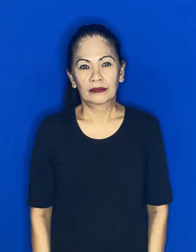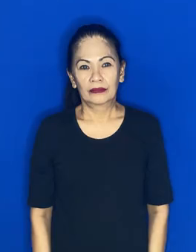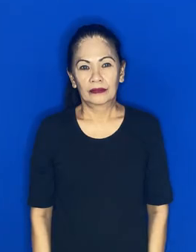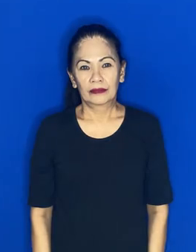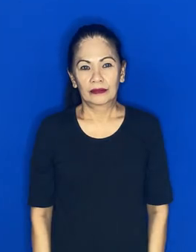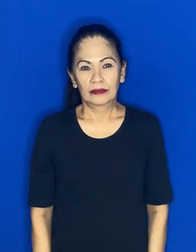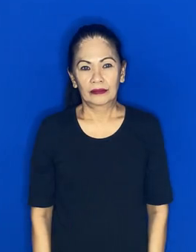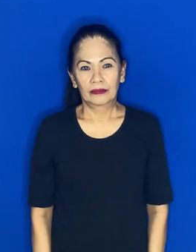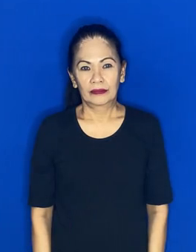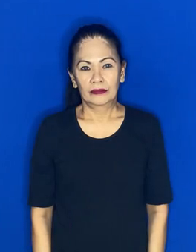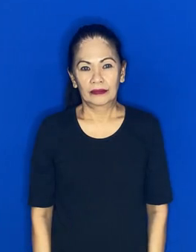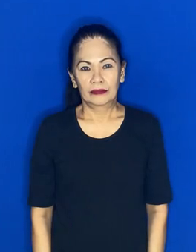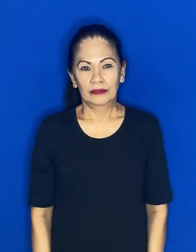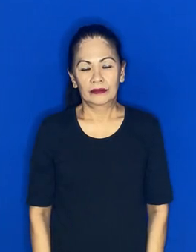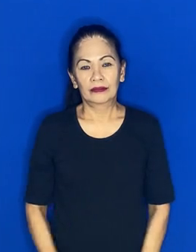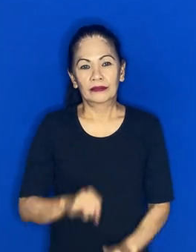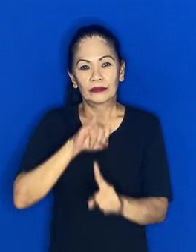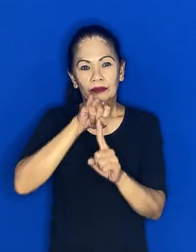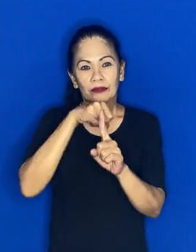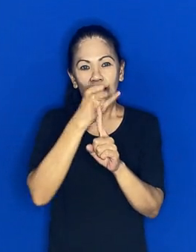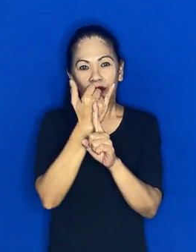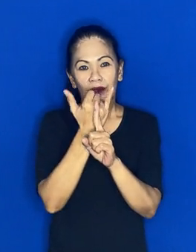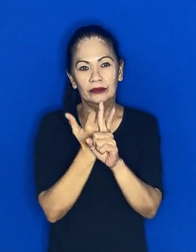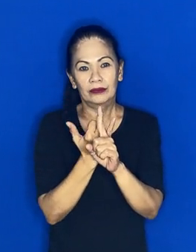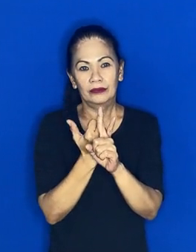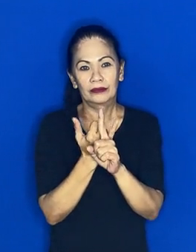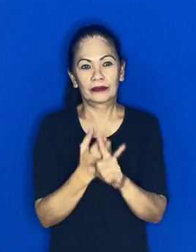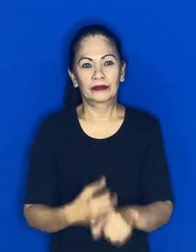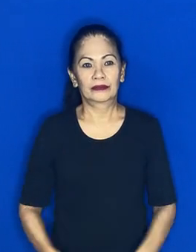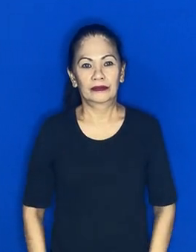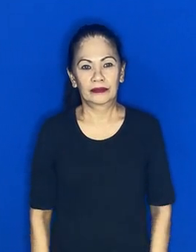july